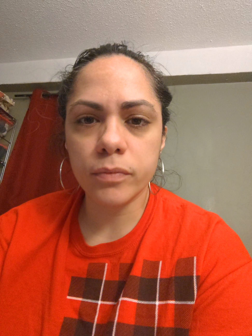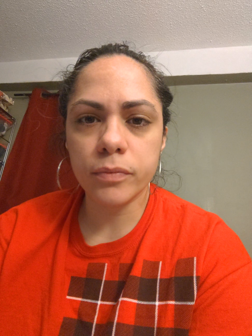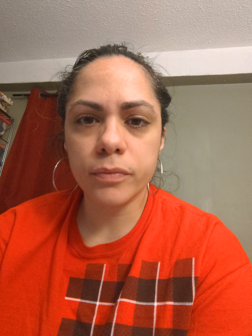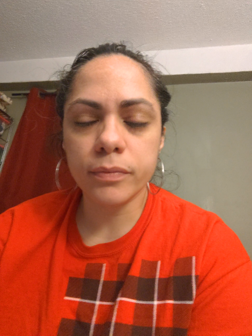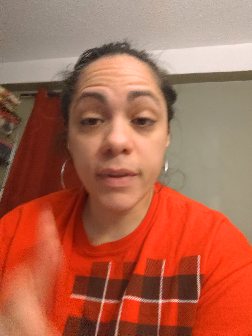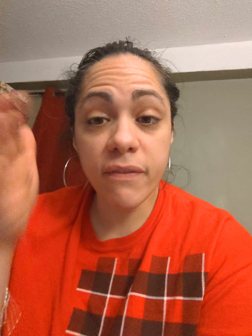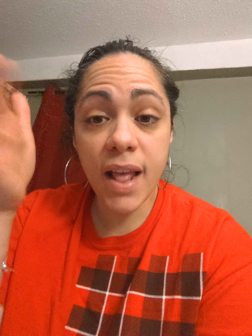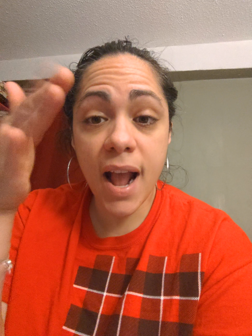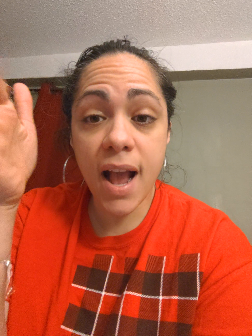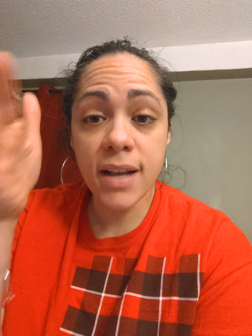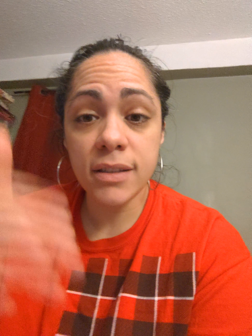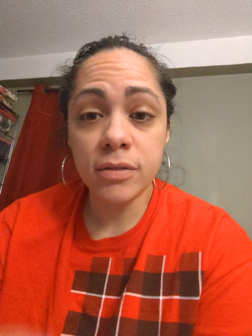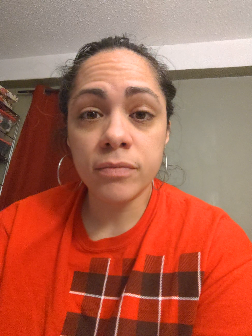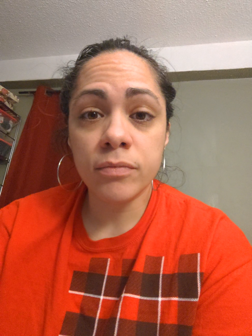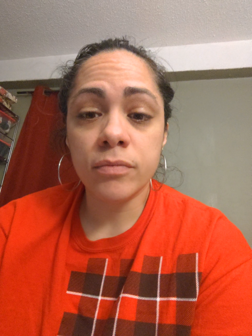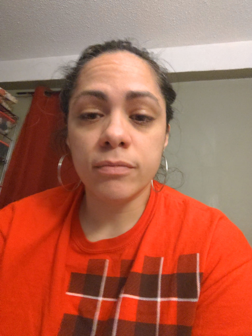flag